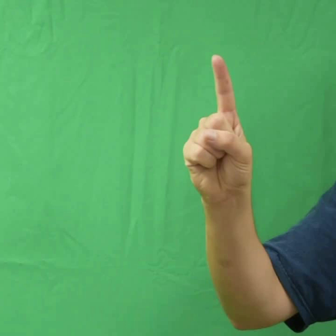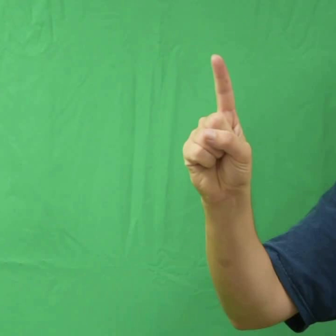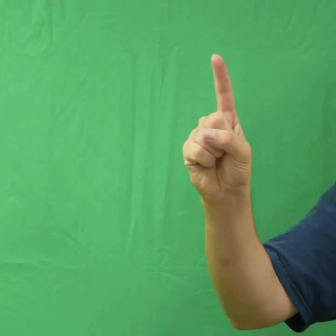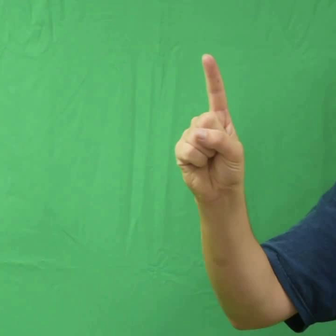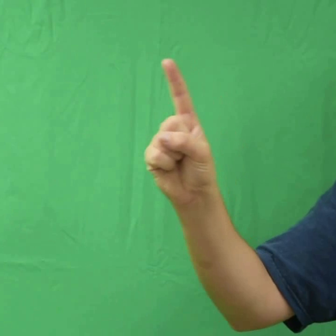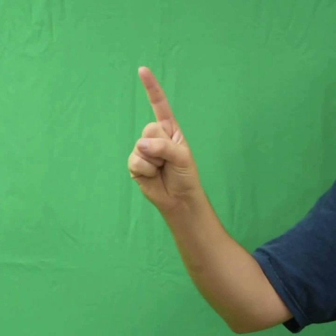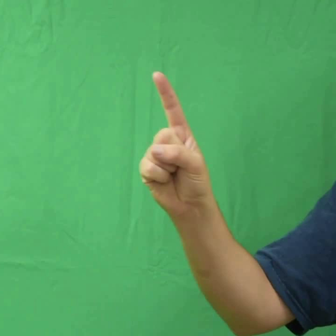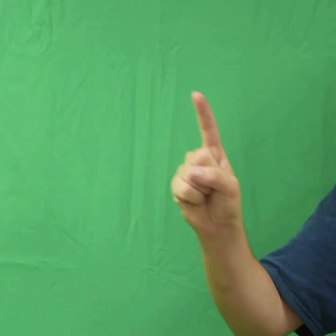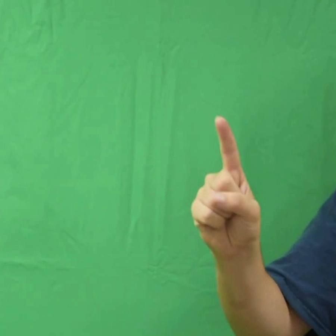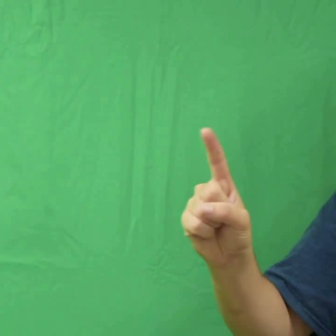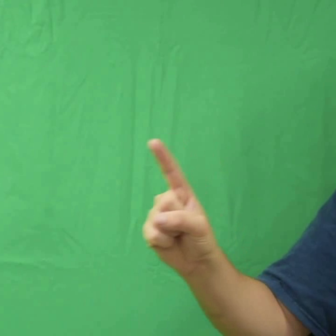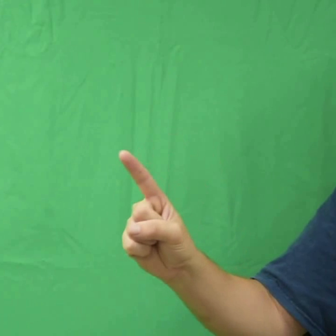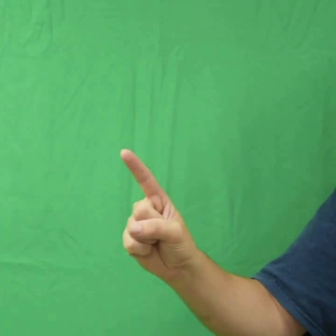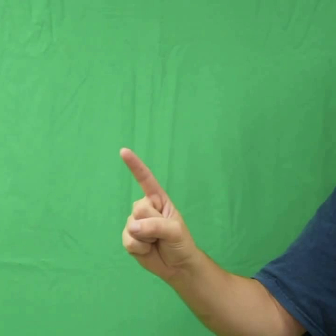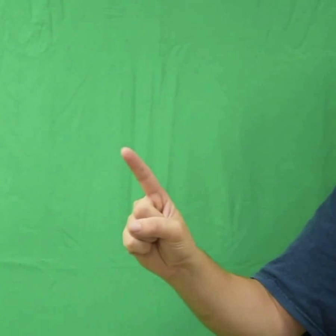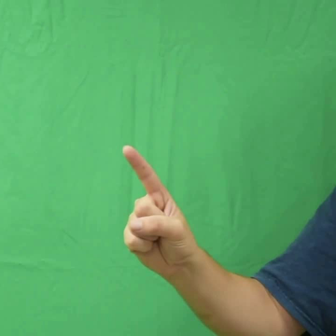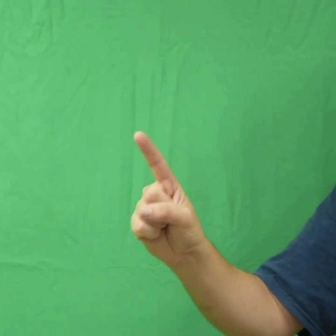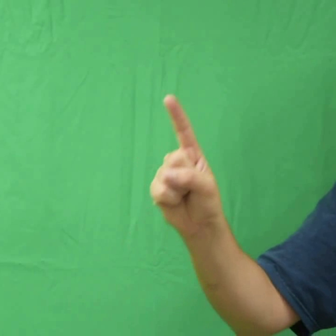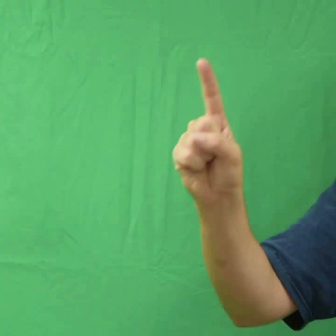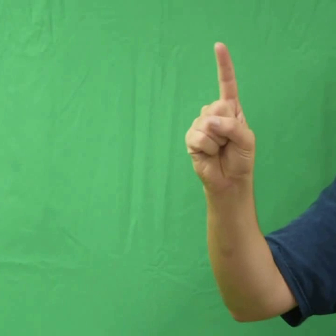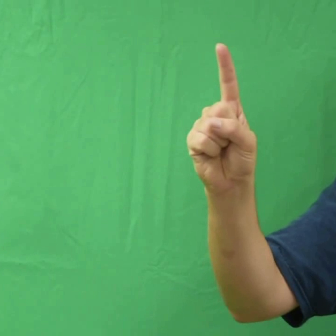Z